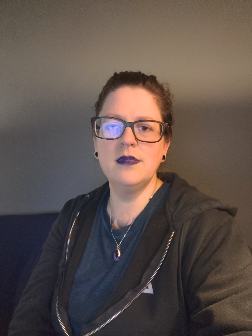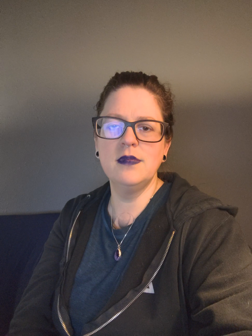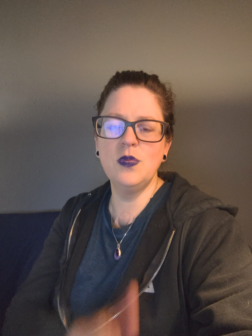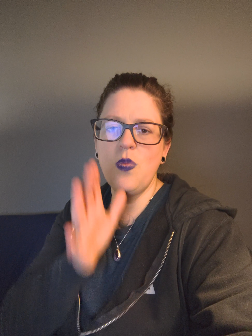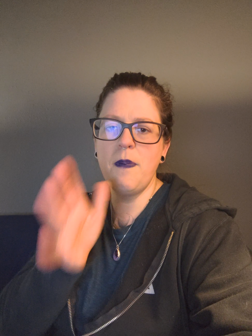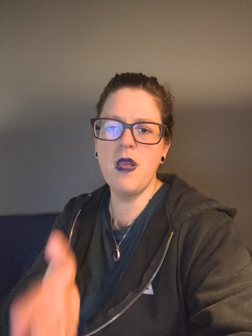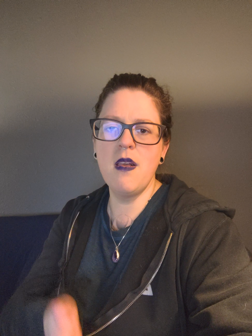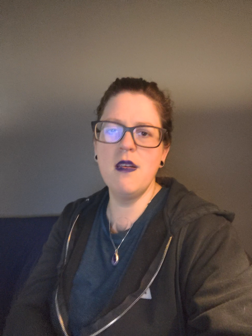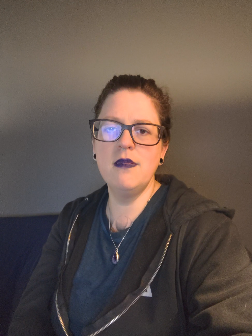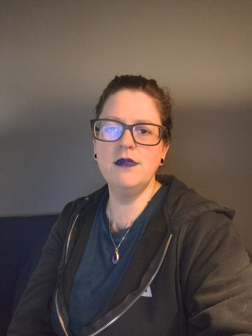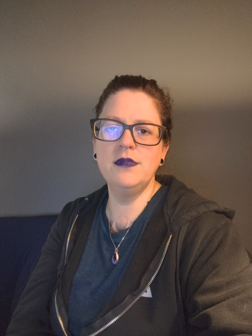grandma